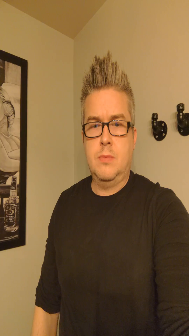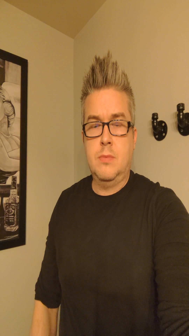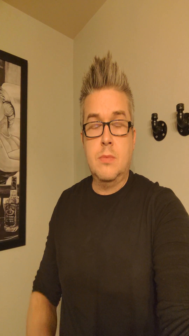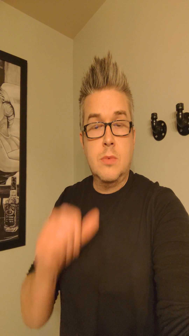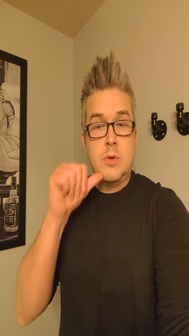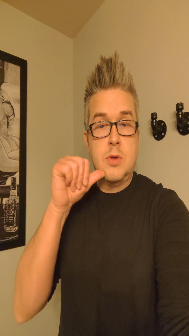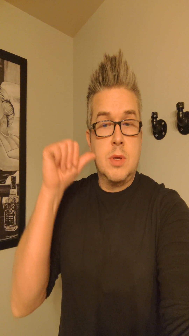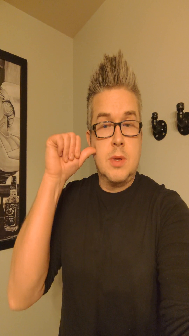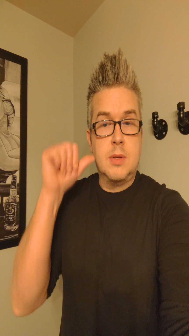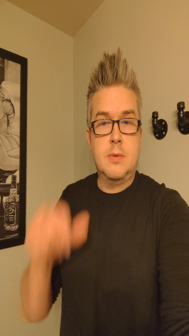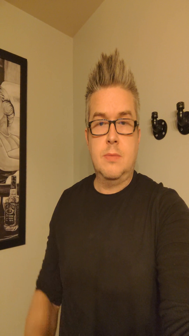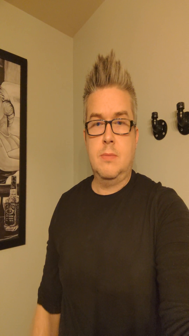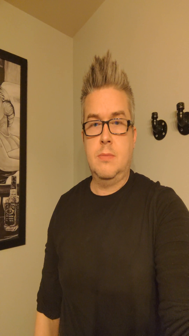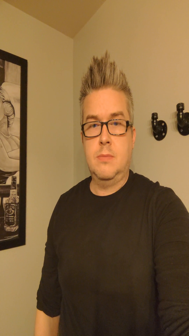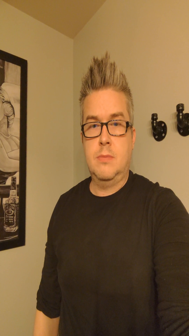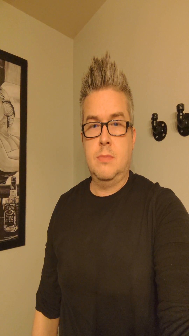yesterday